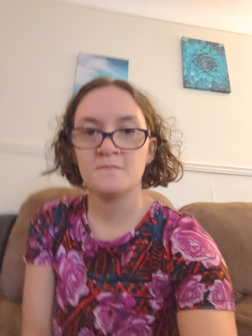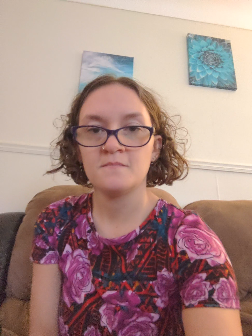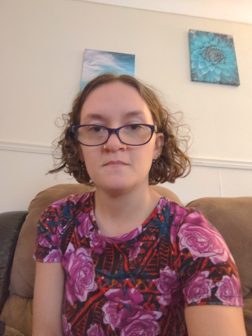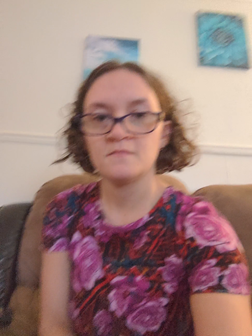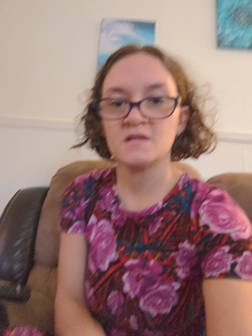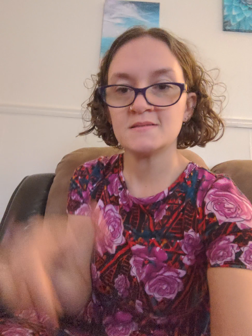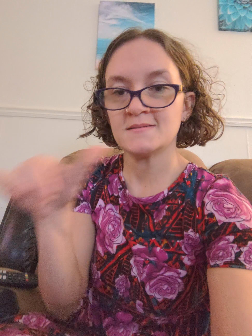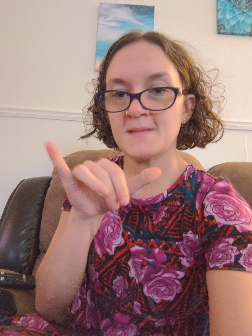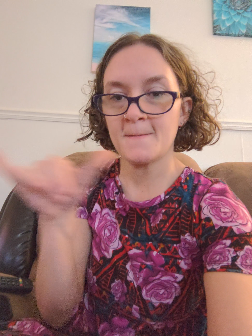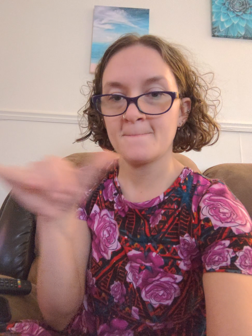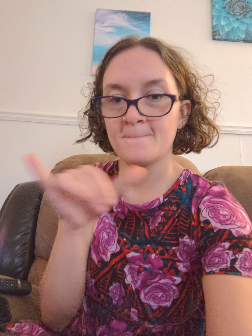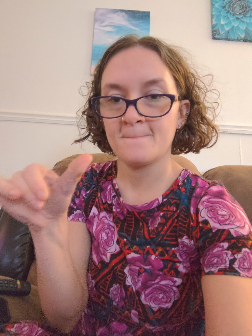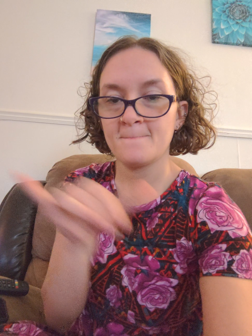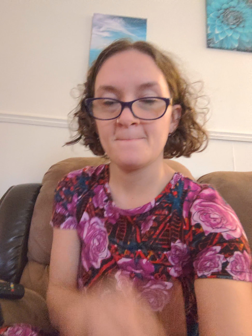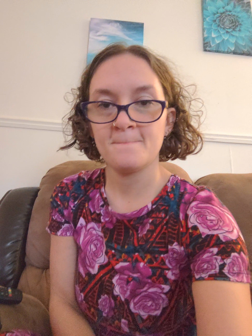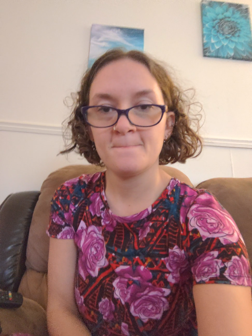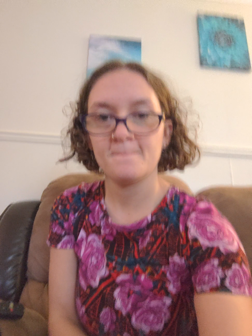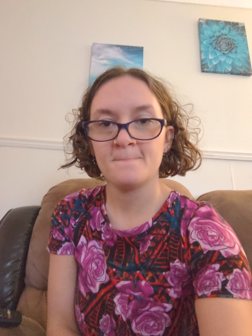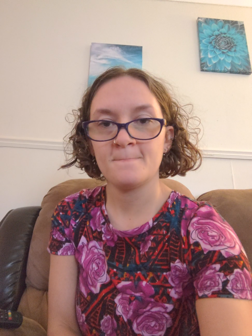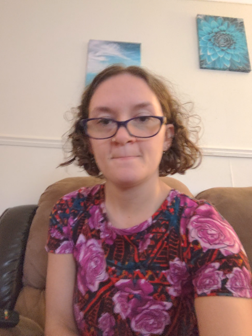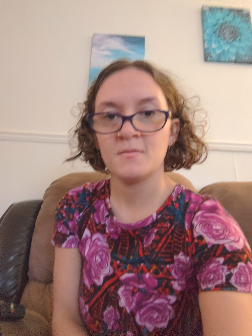same